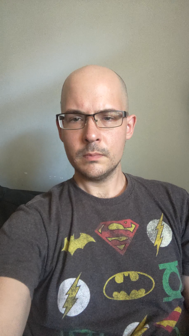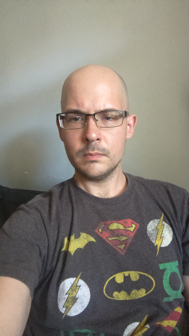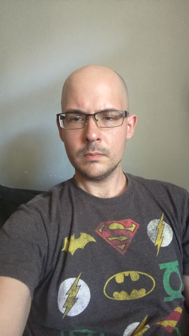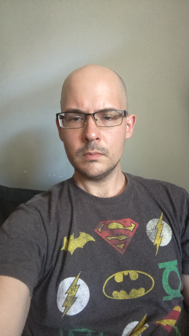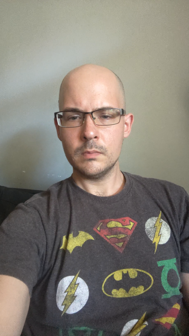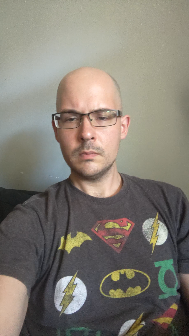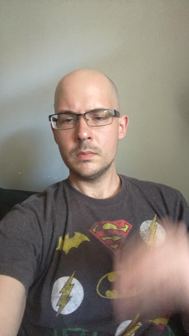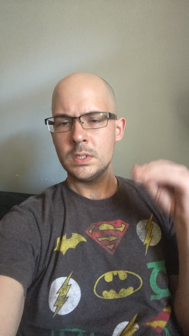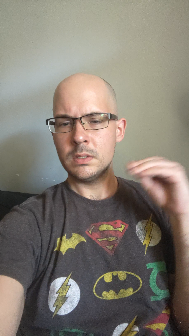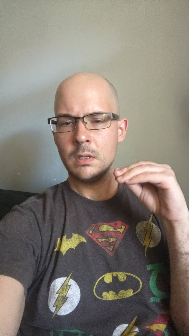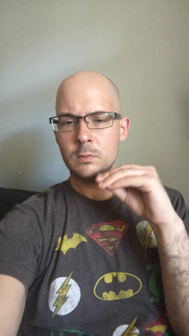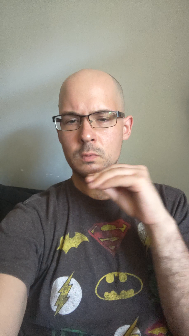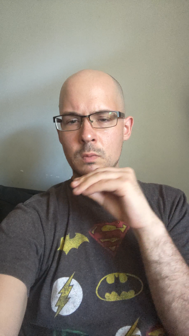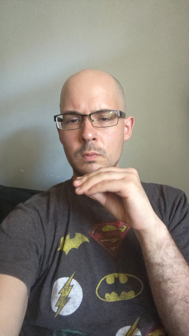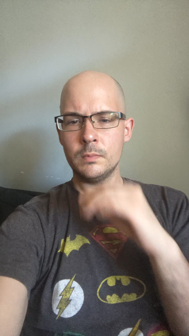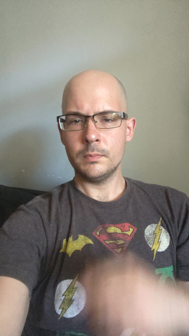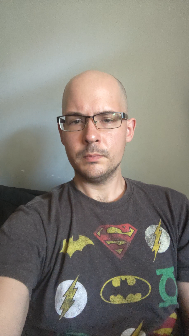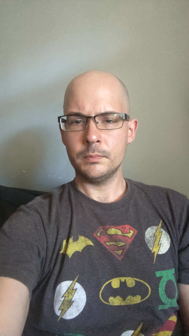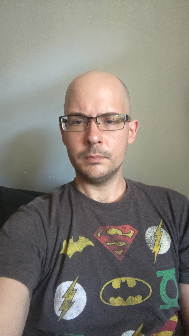dinosaur